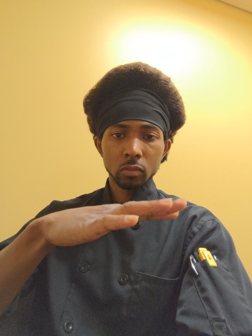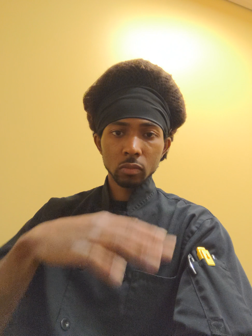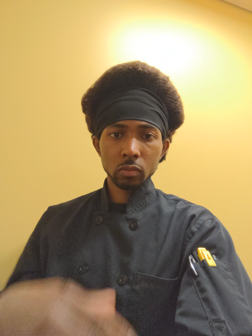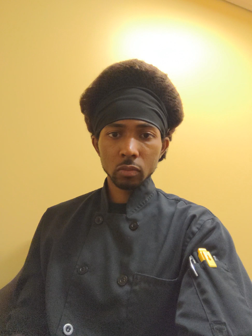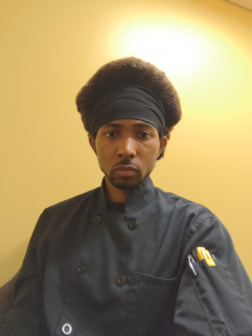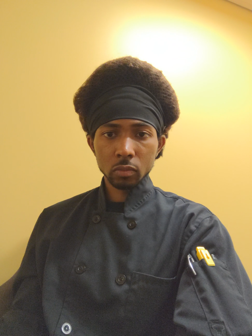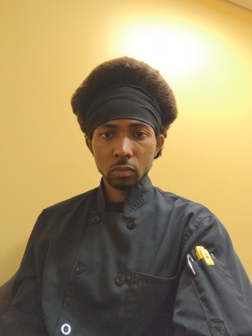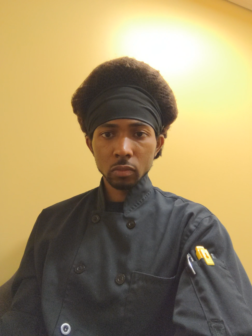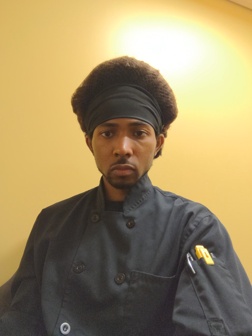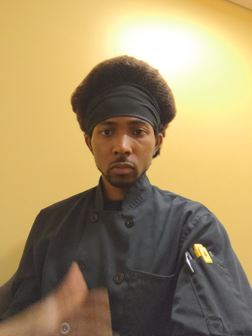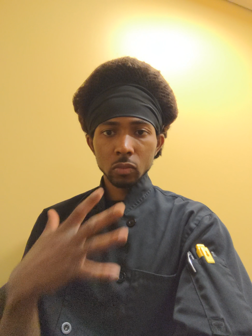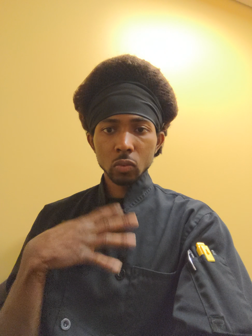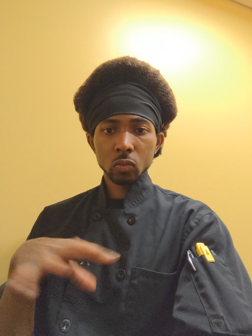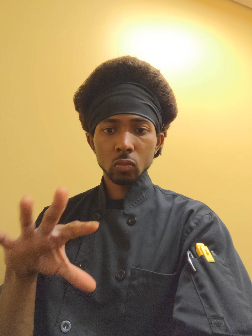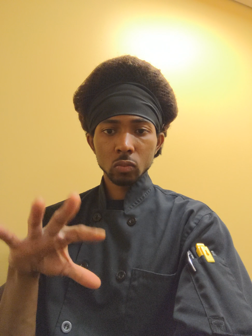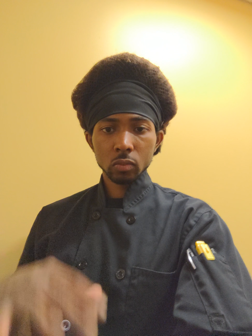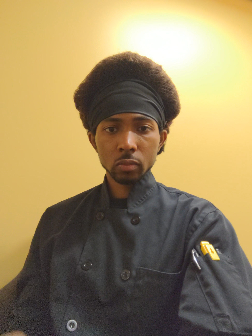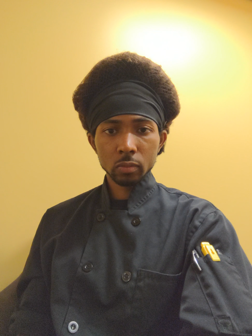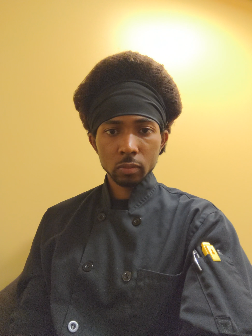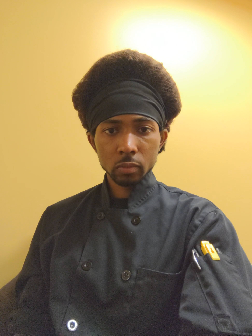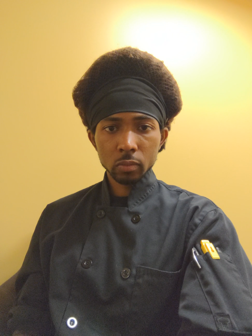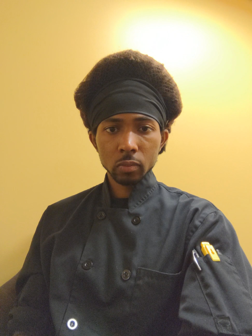dress